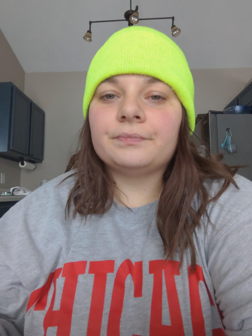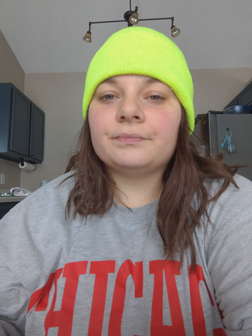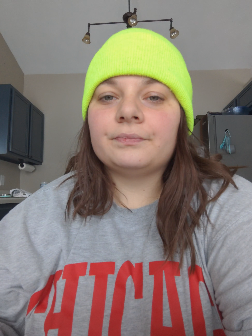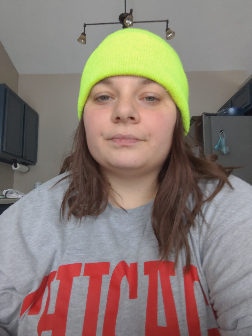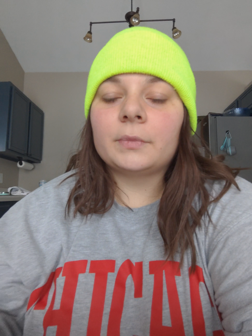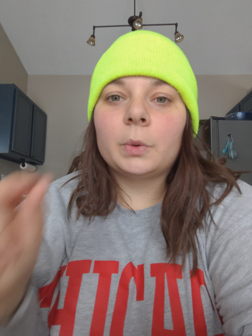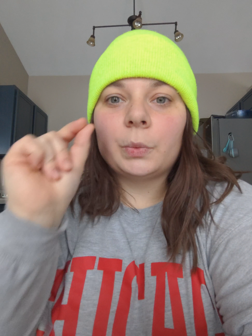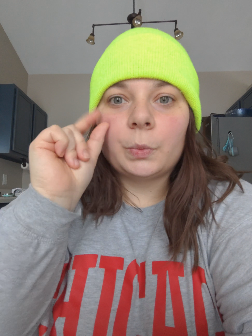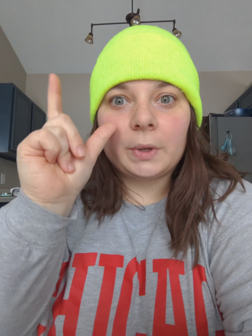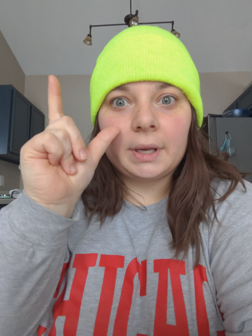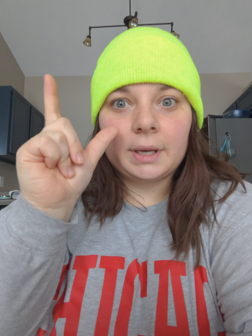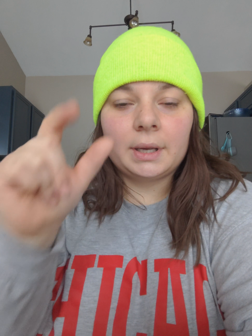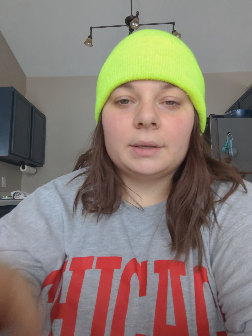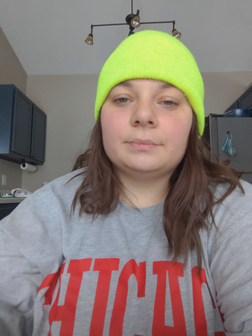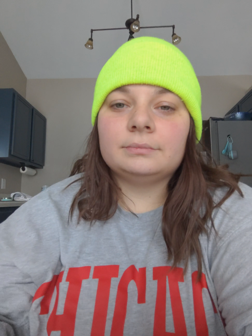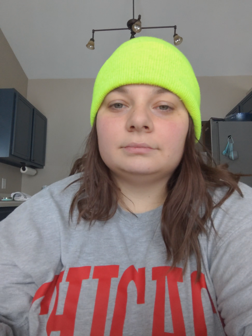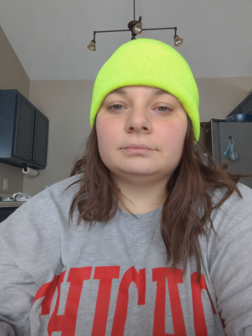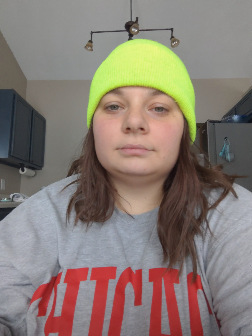wake